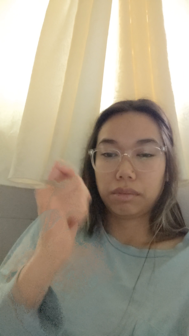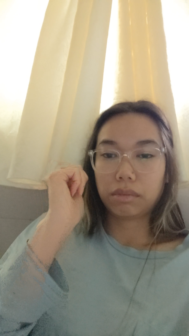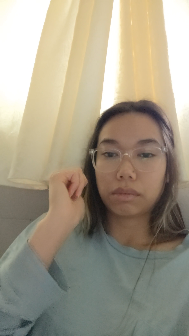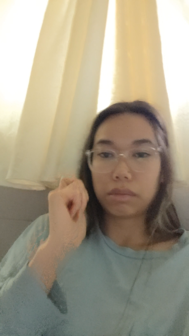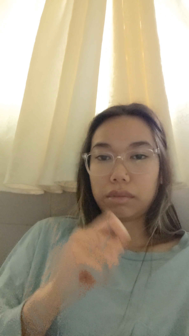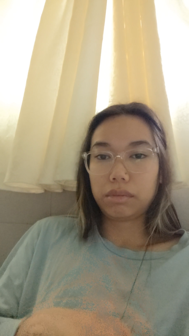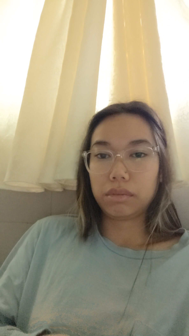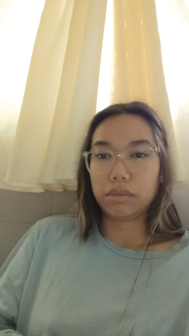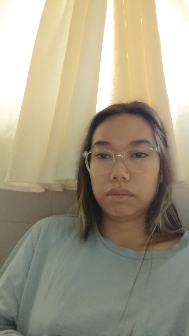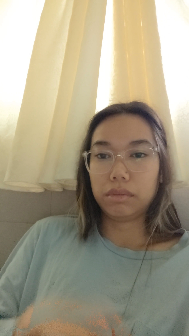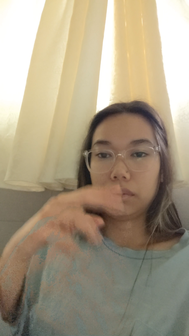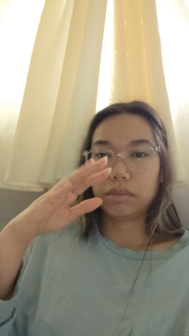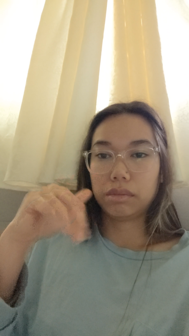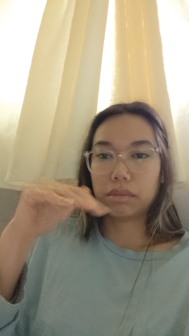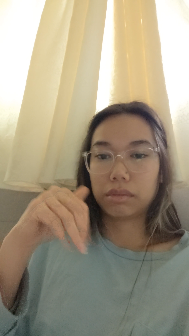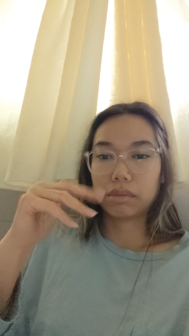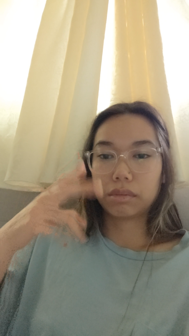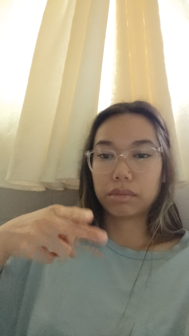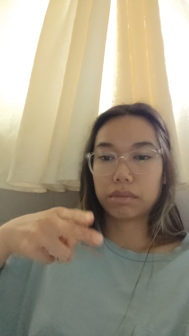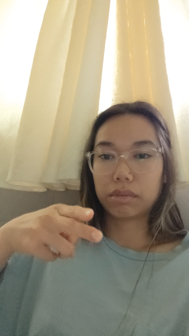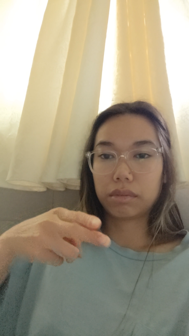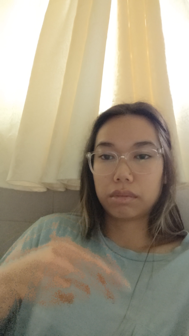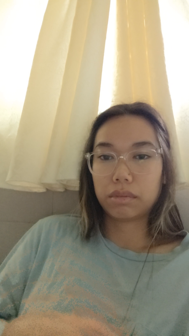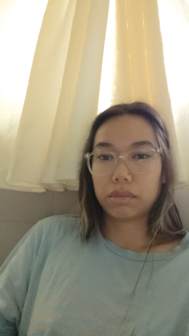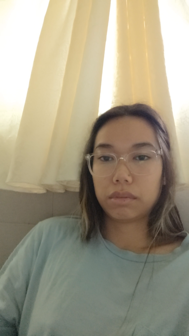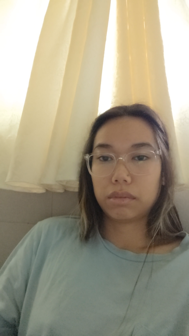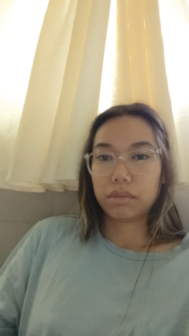pet's name